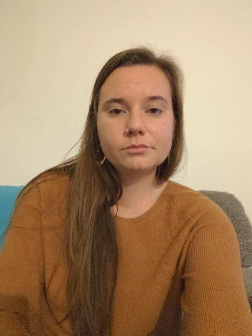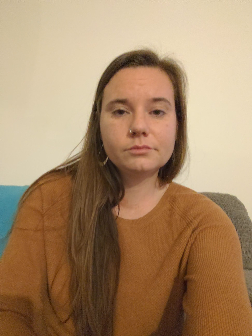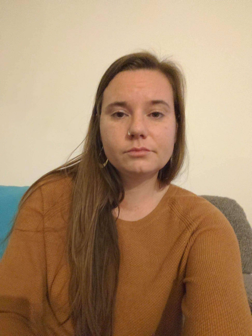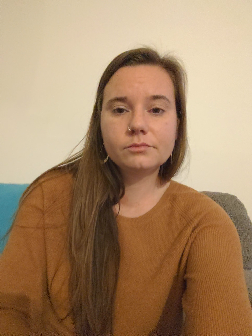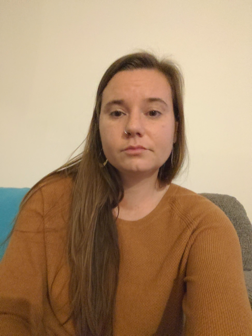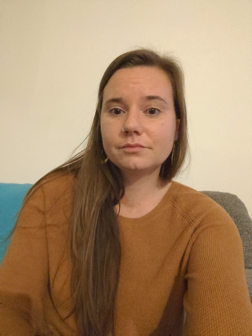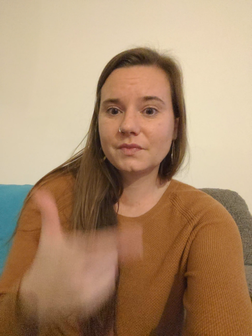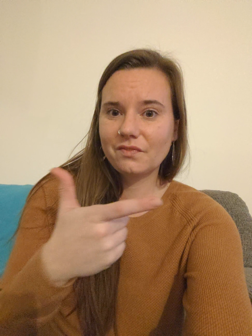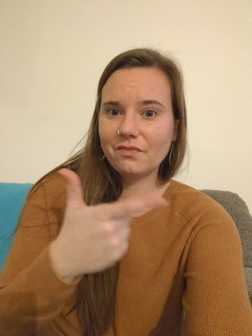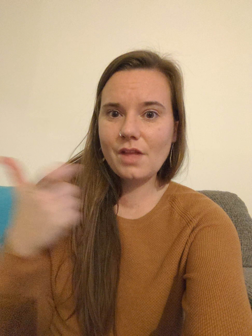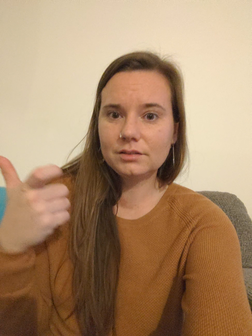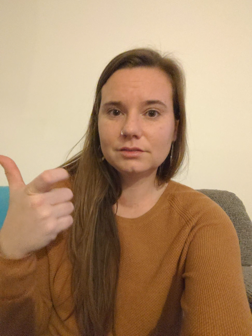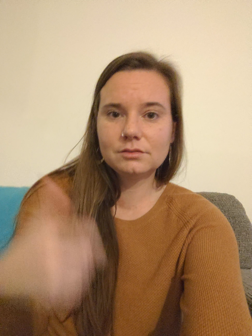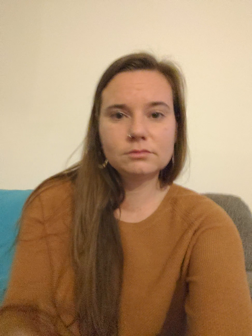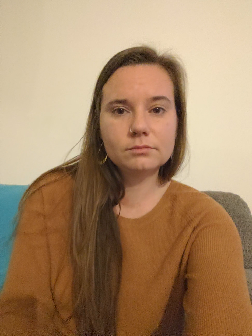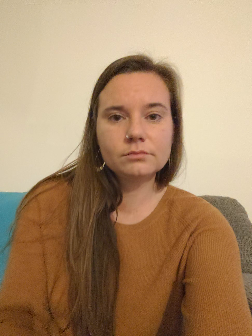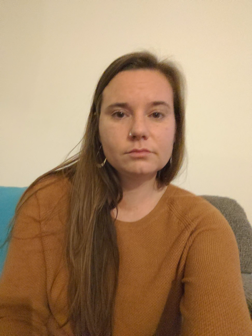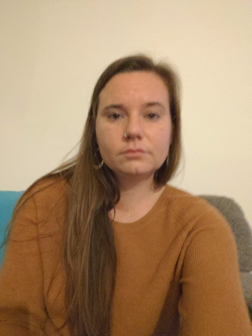fast